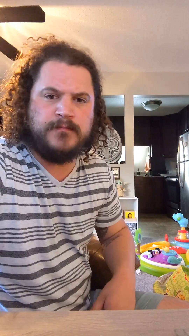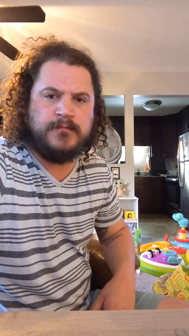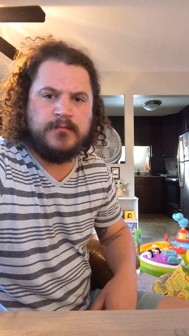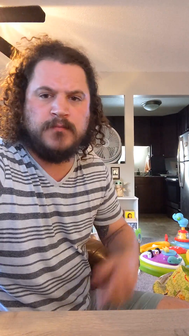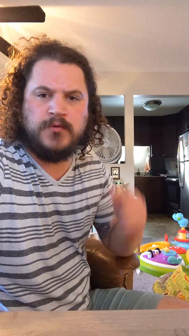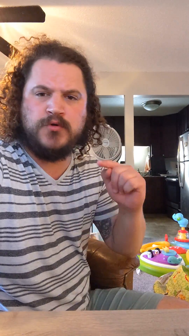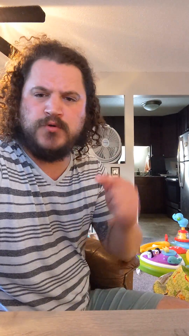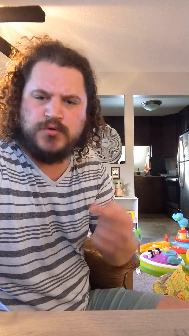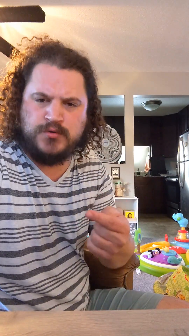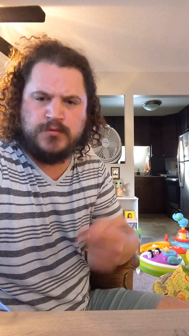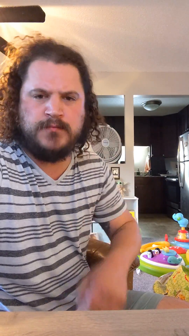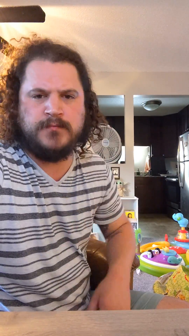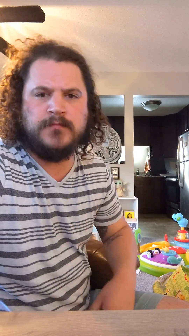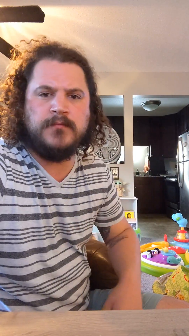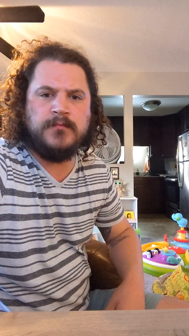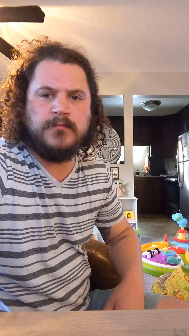hurt